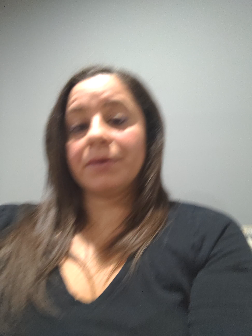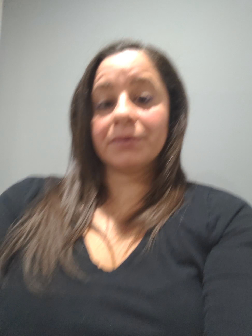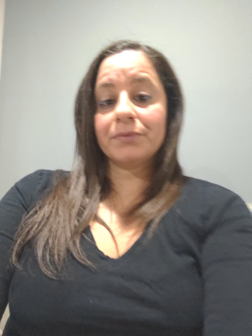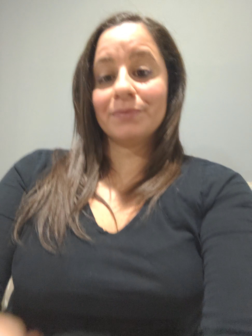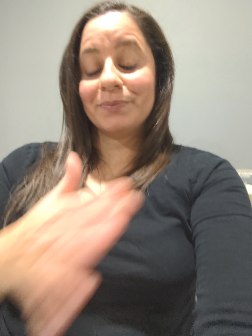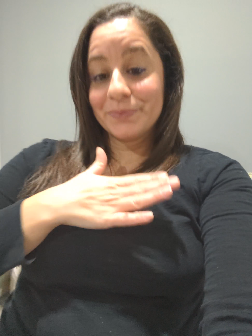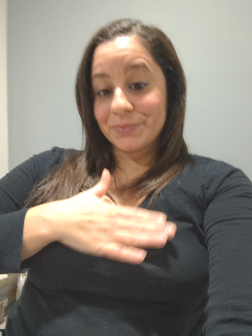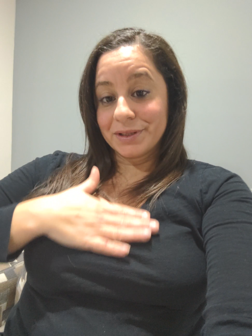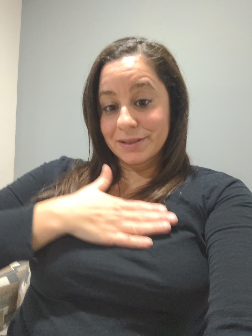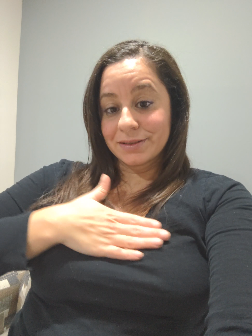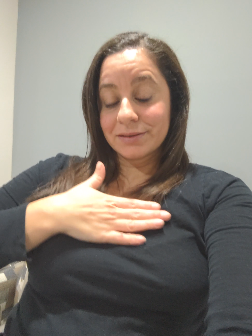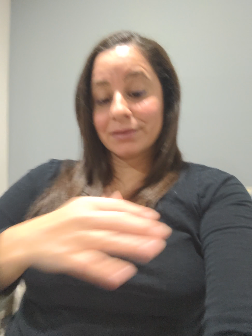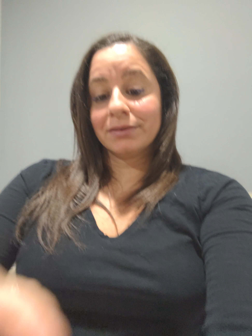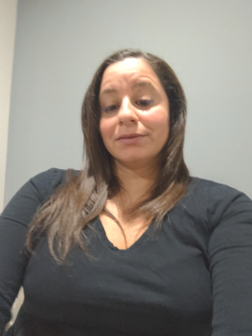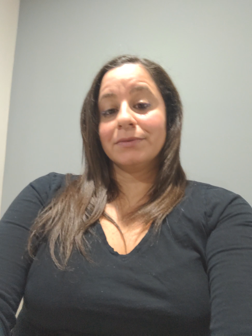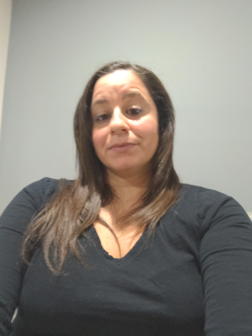please